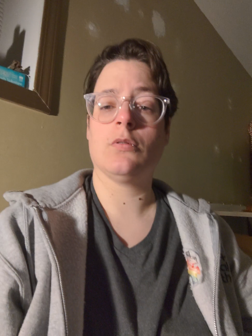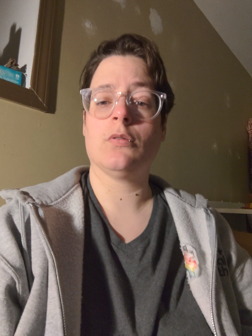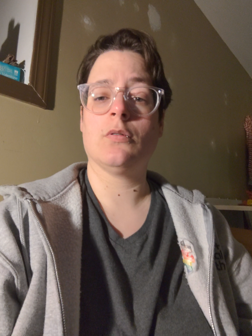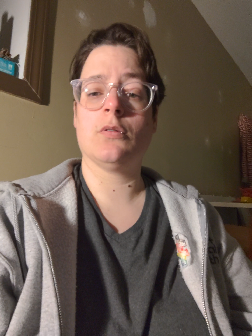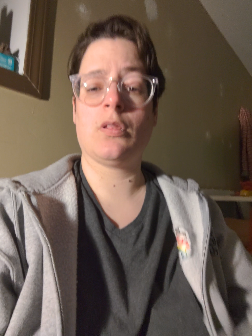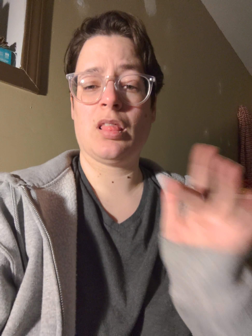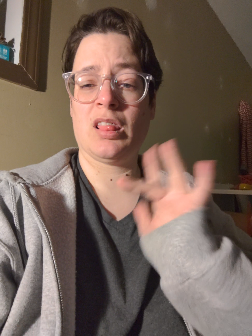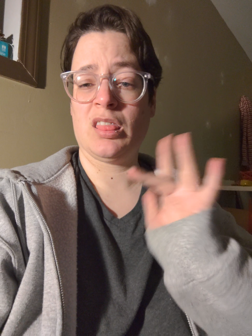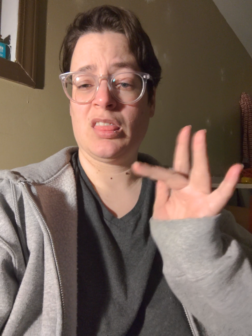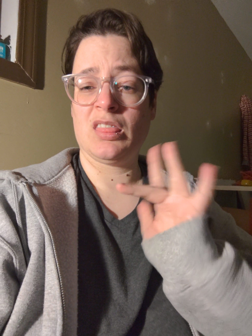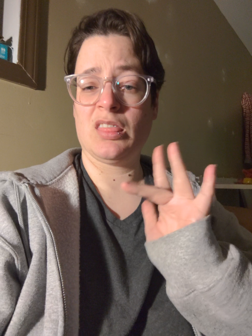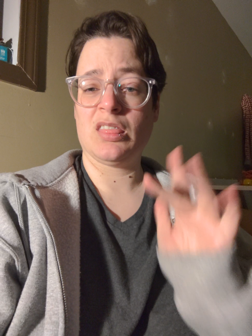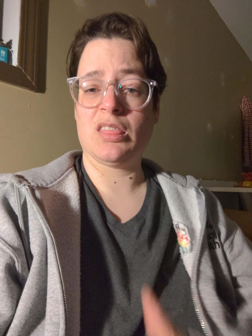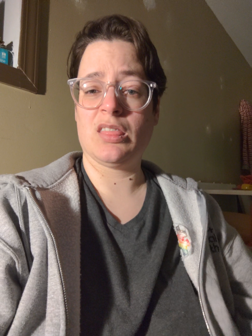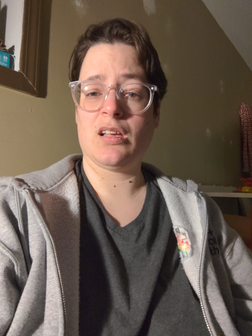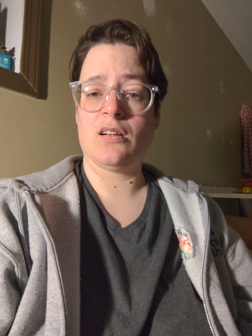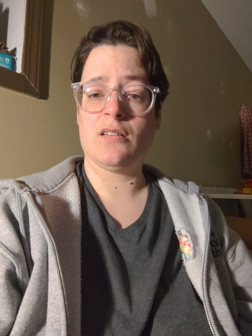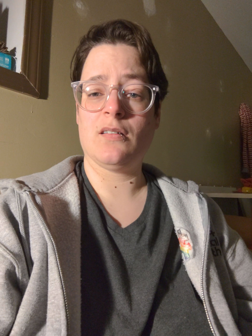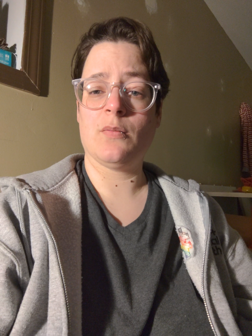yucky